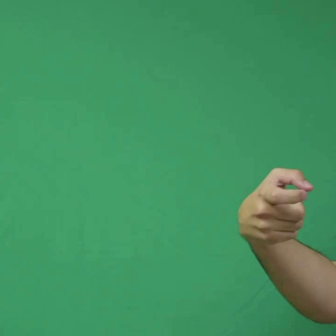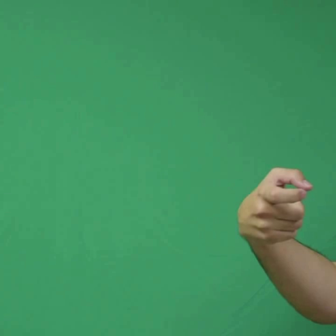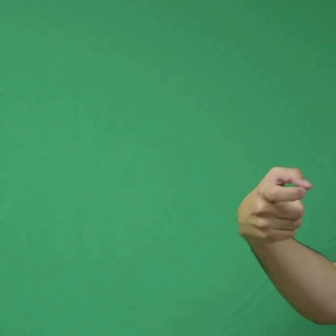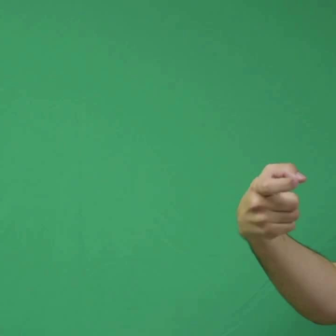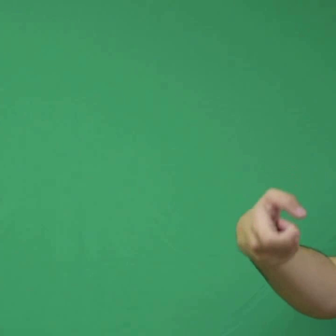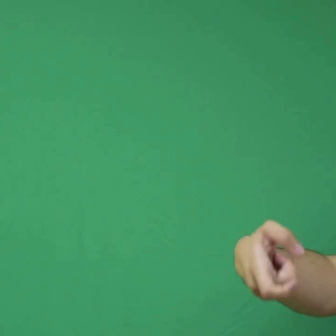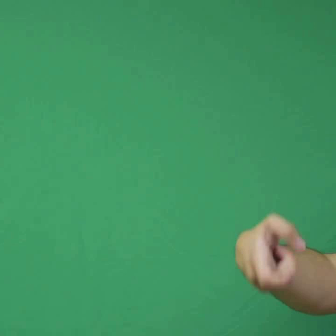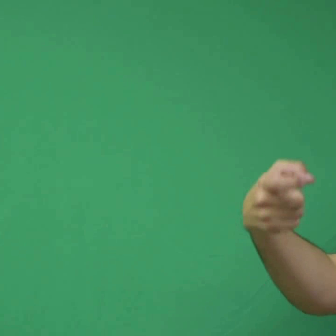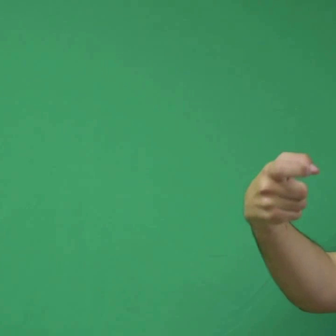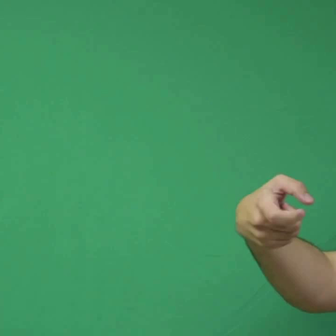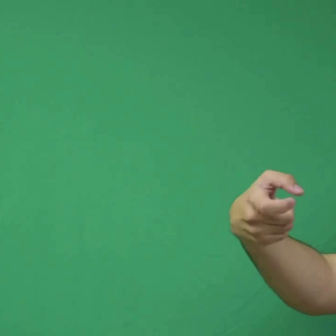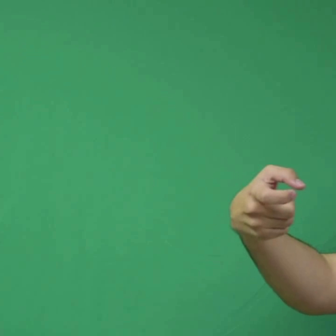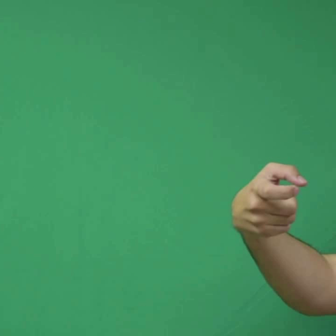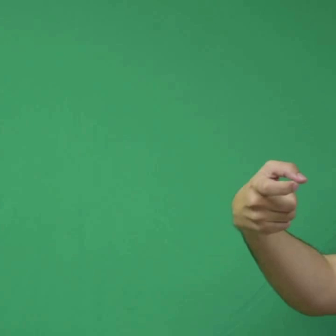Q